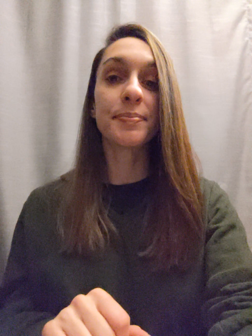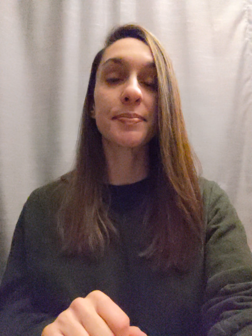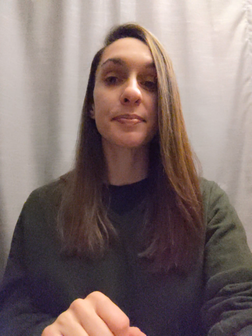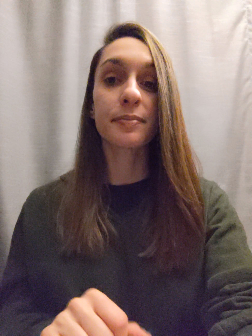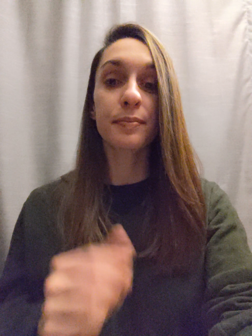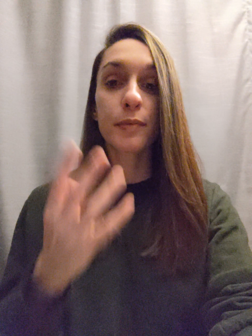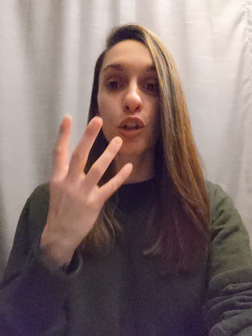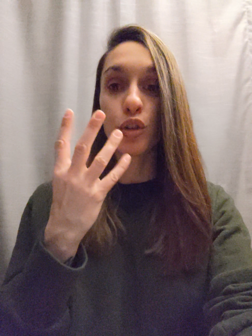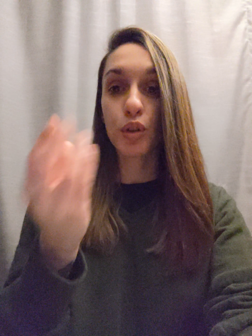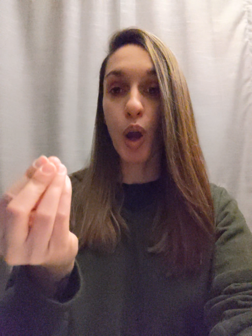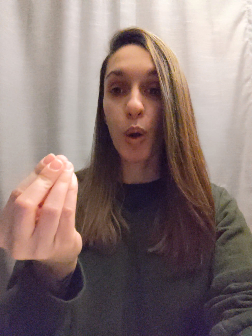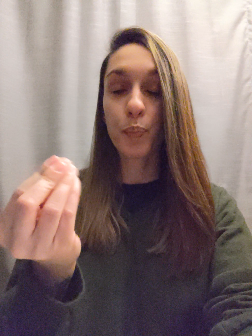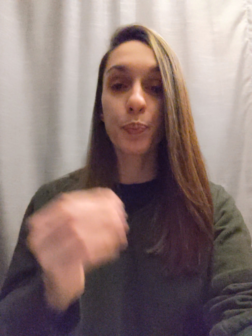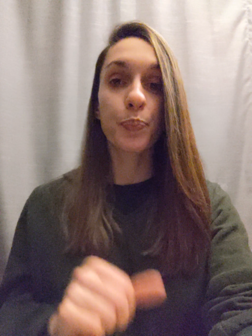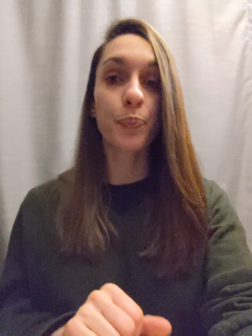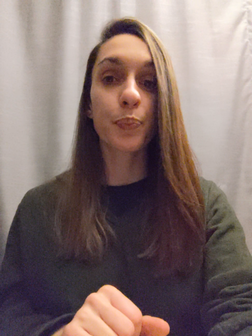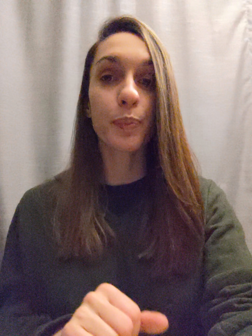go